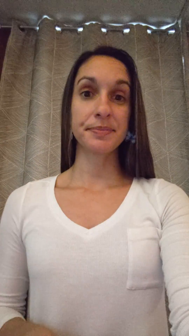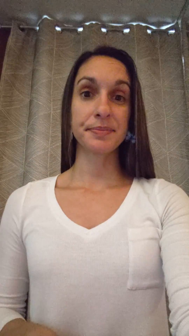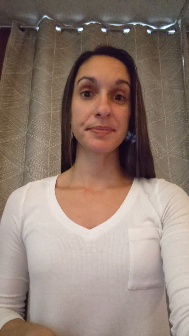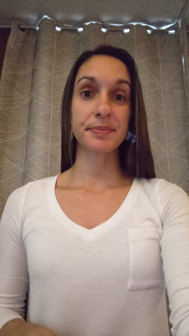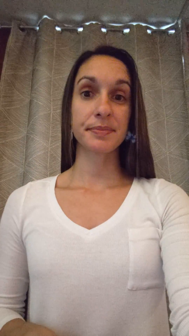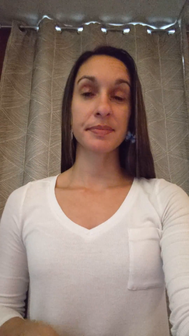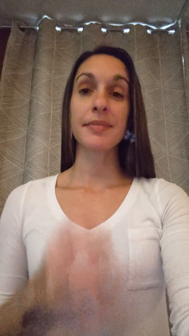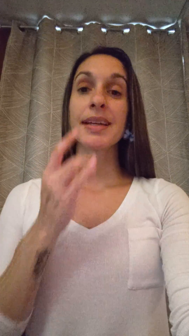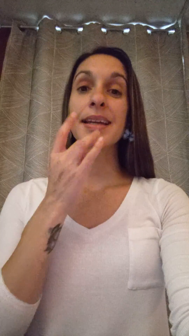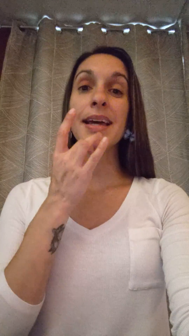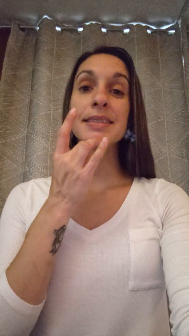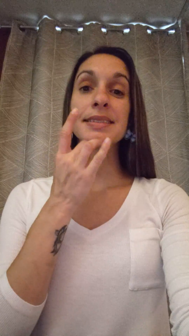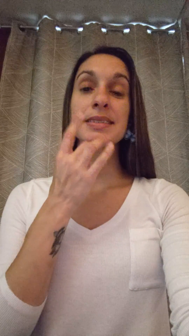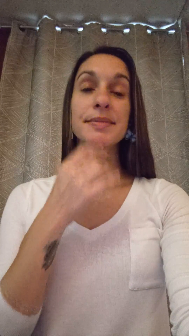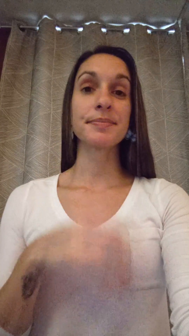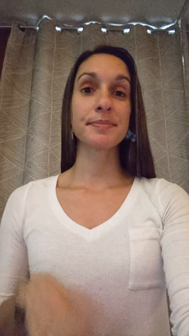light bulb